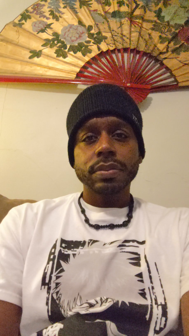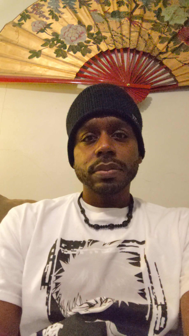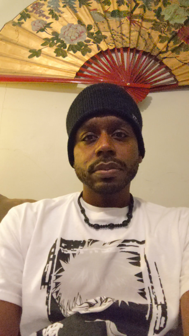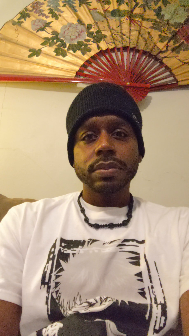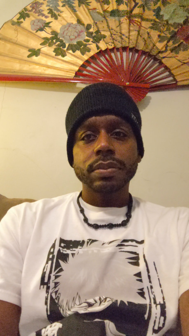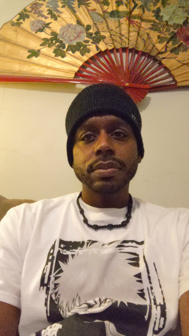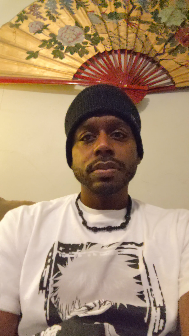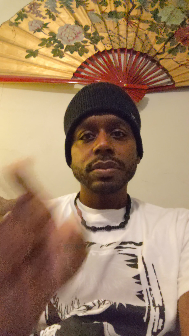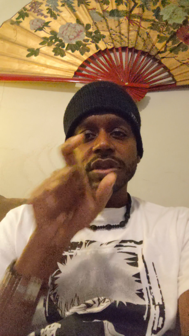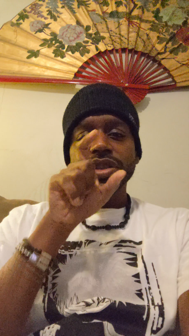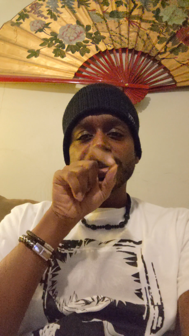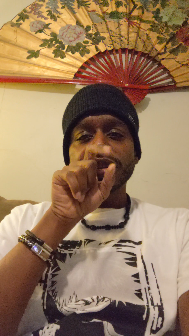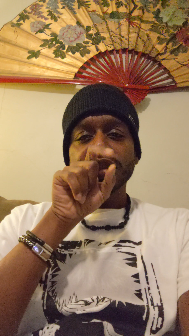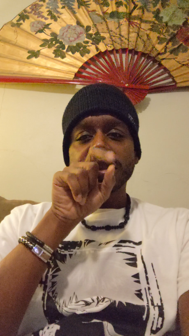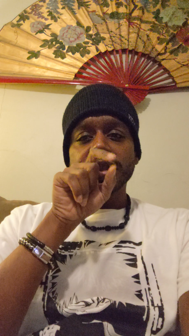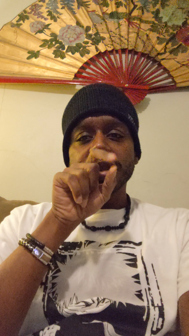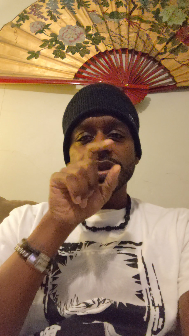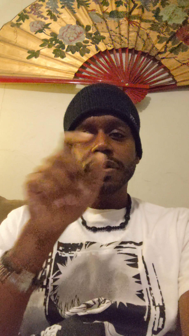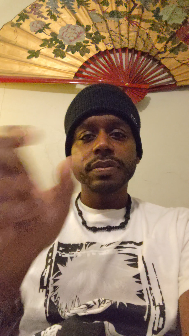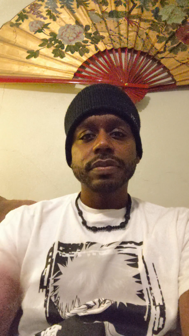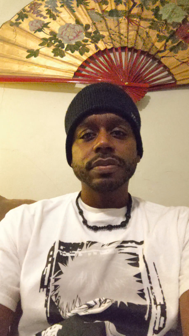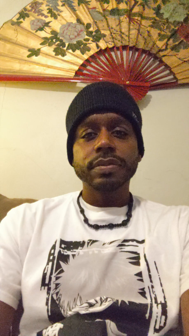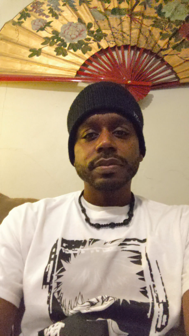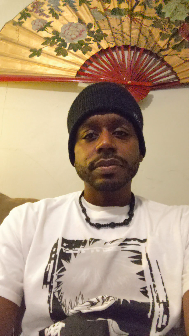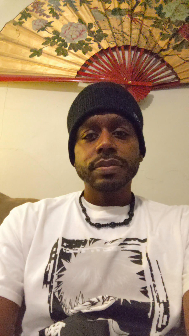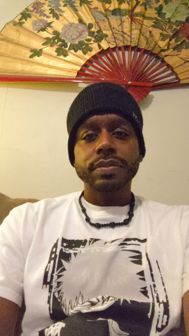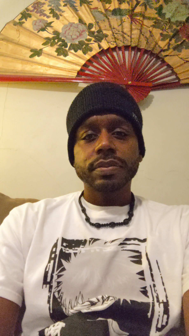chicken